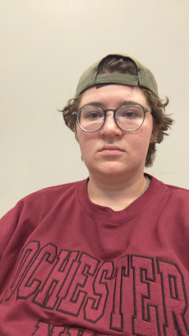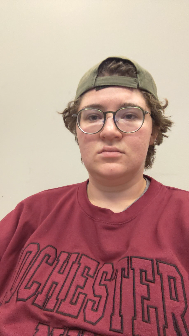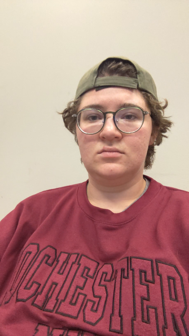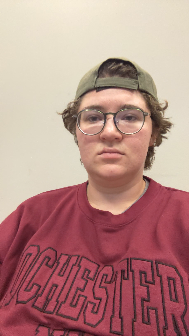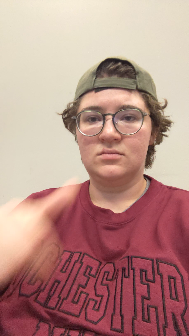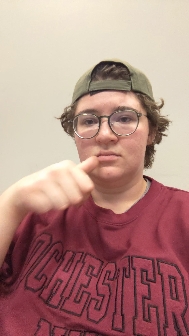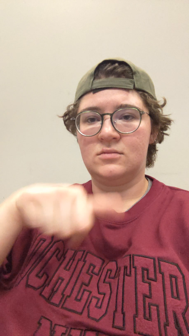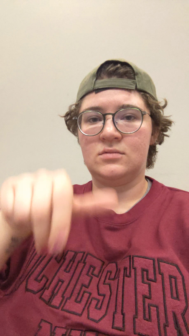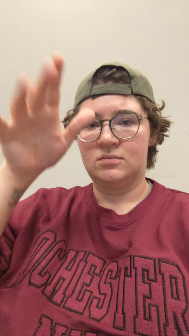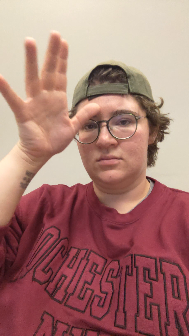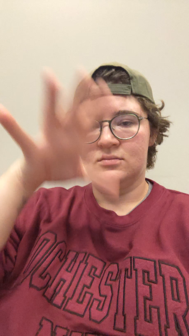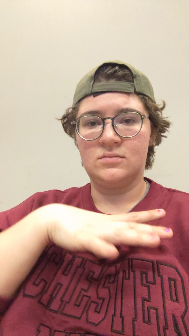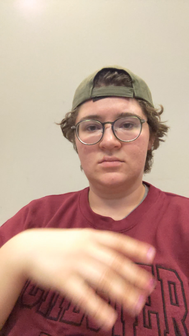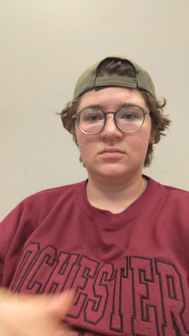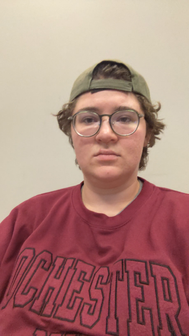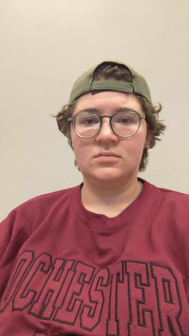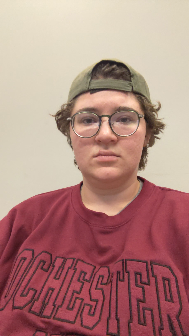mailman